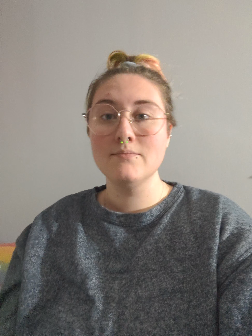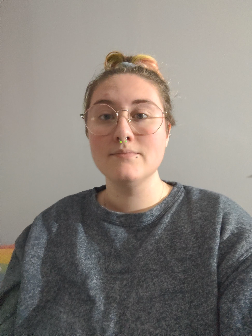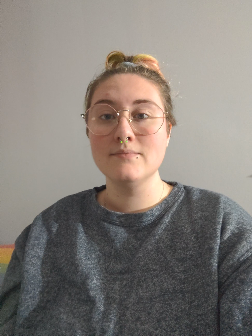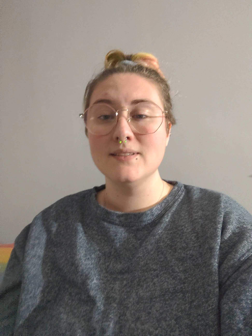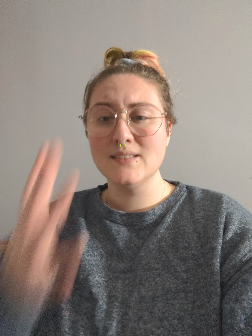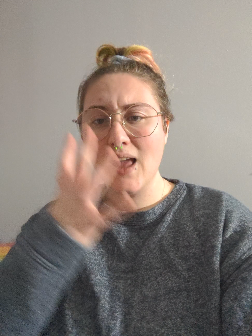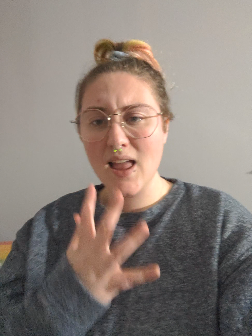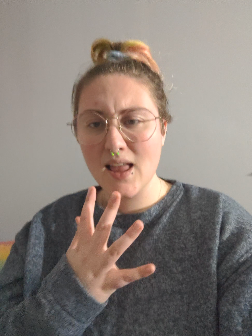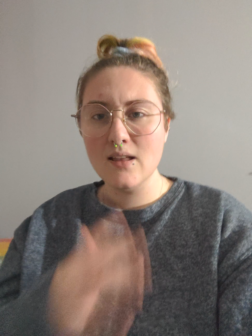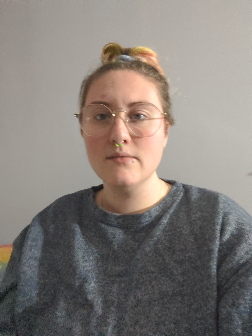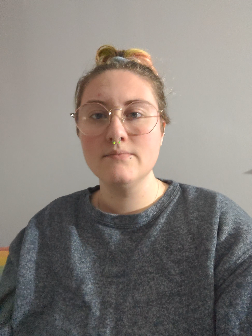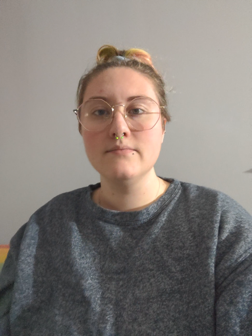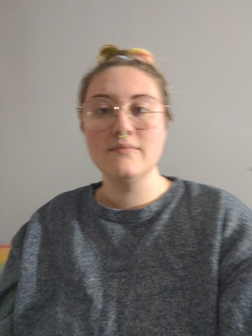sad